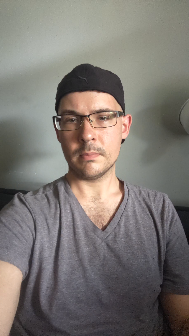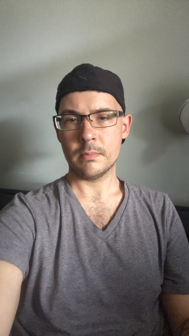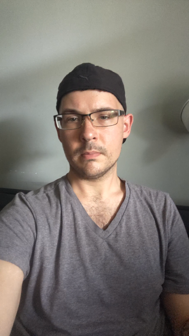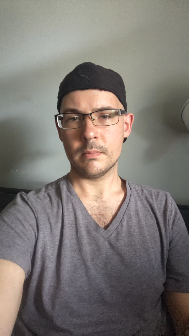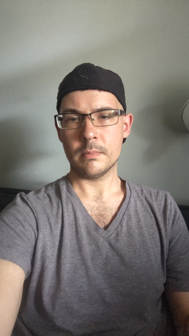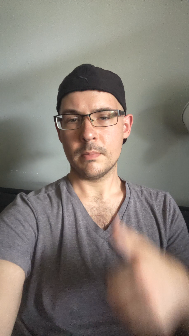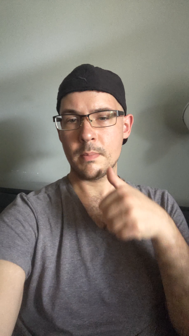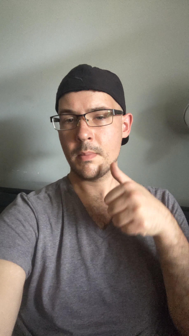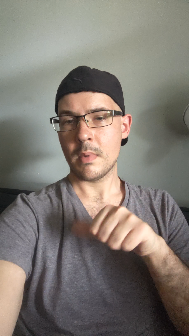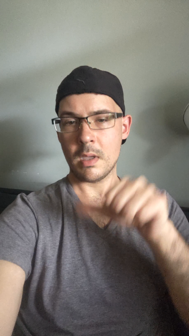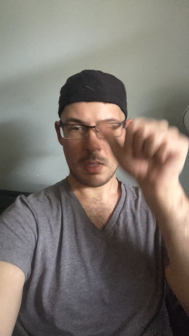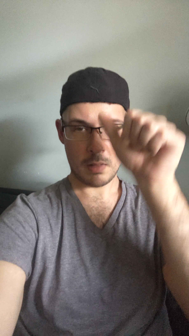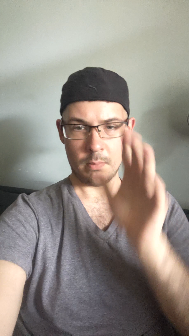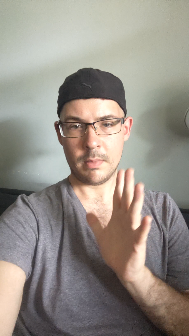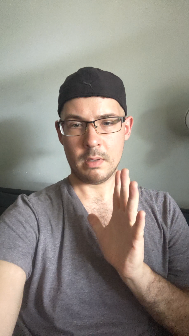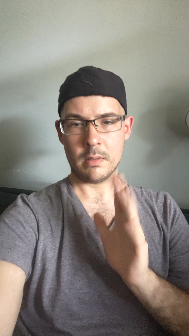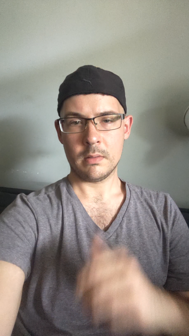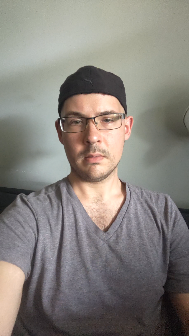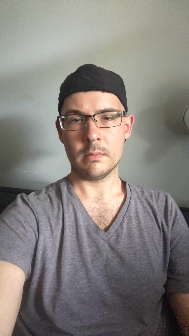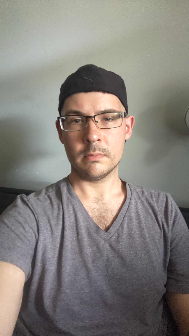mailman